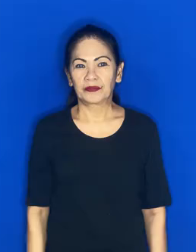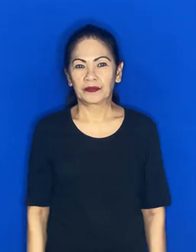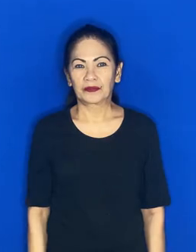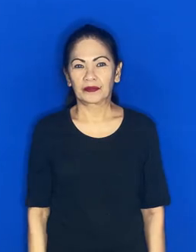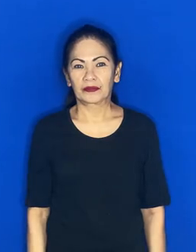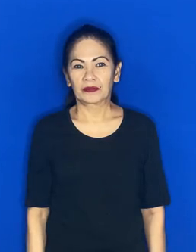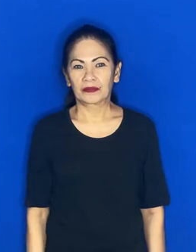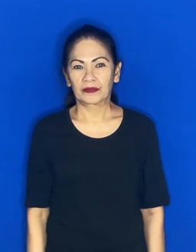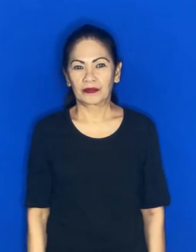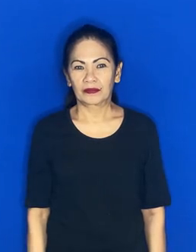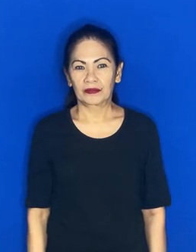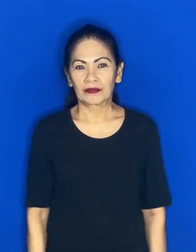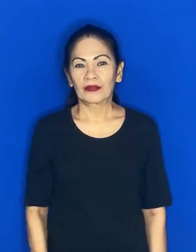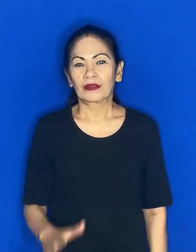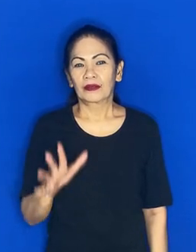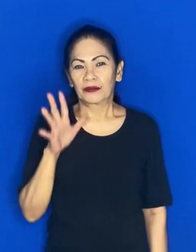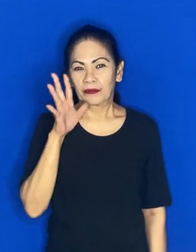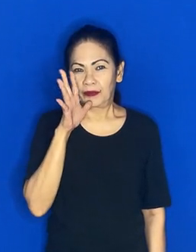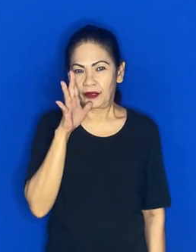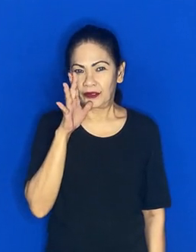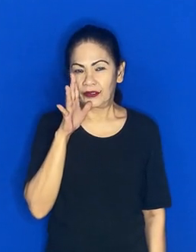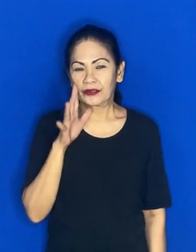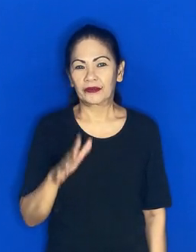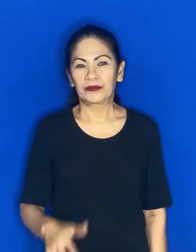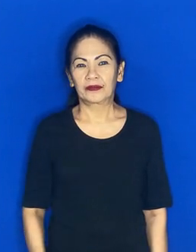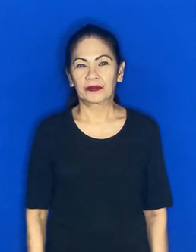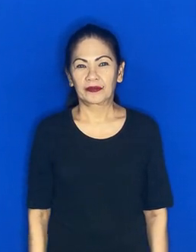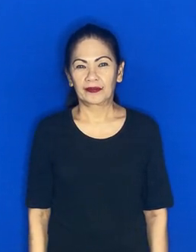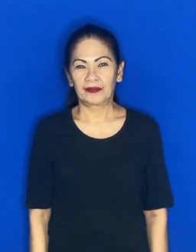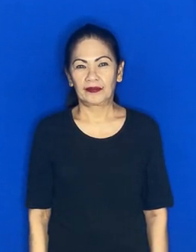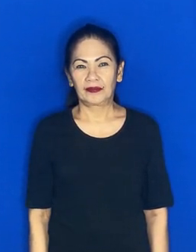mother